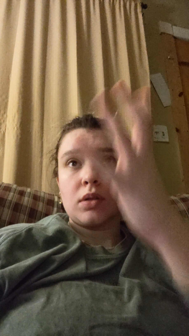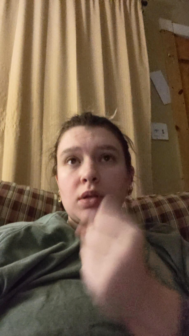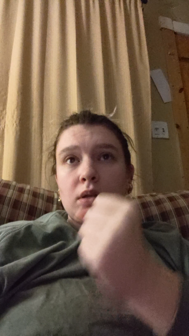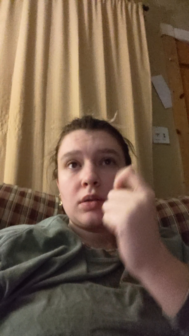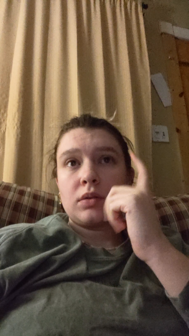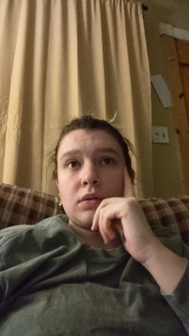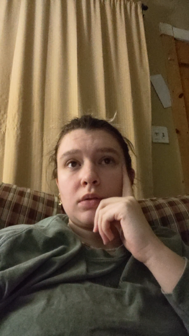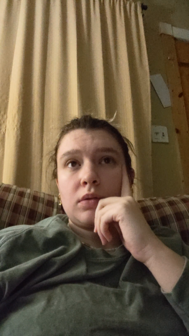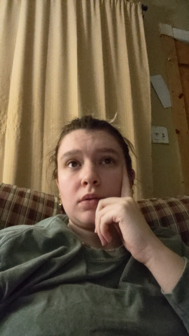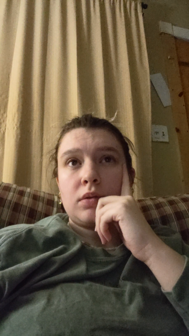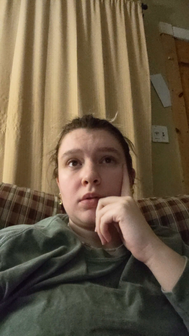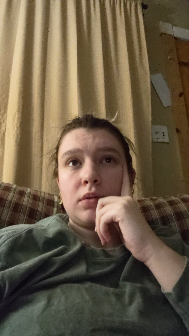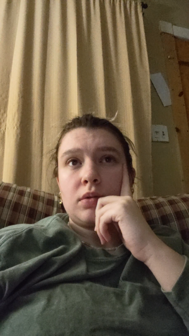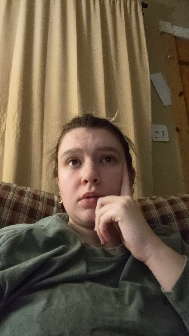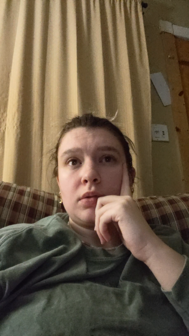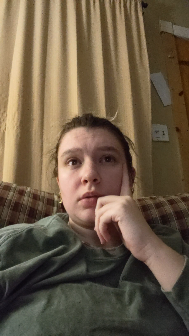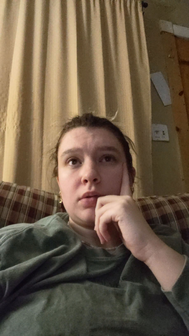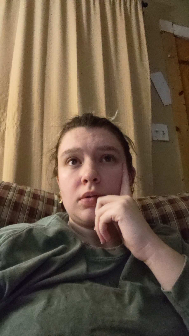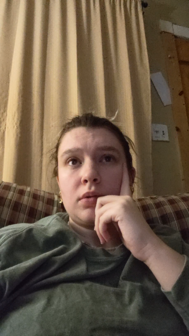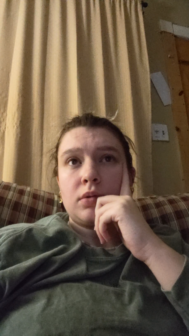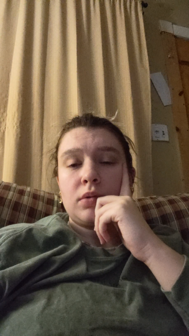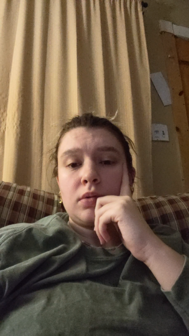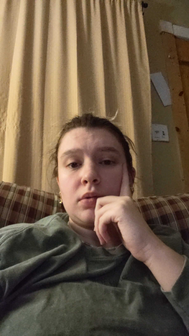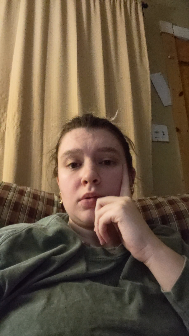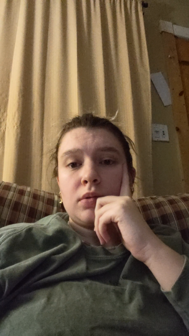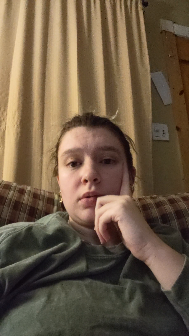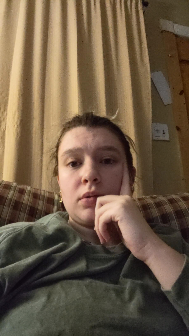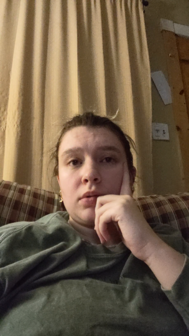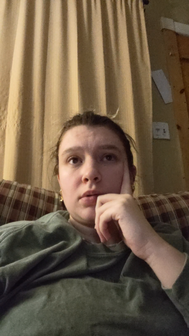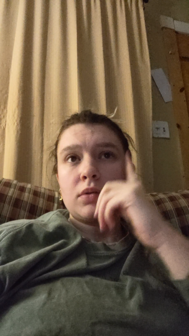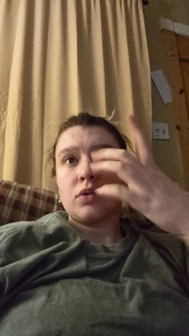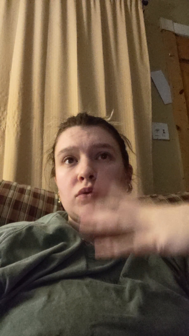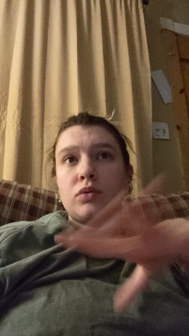dress